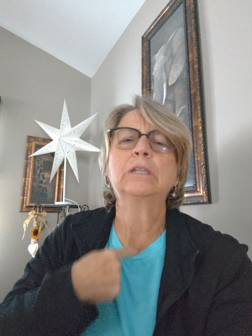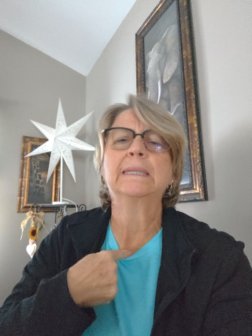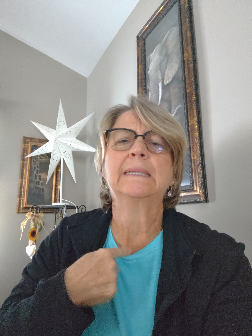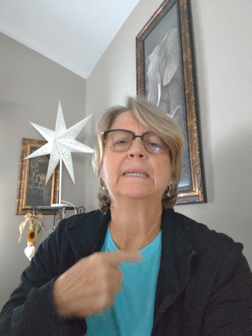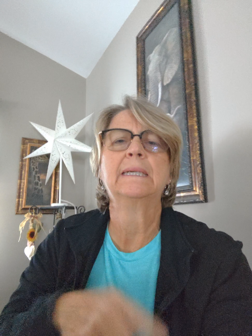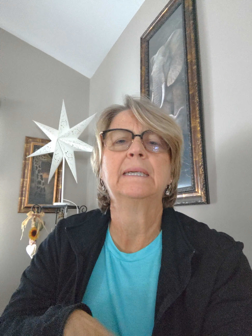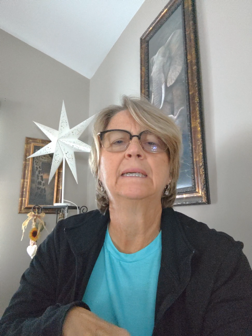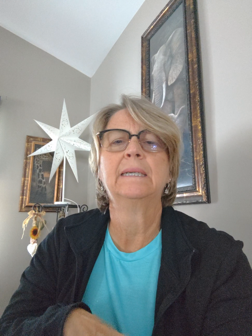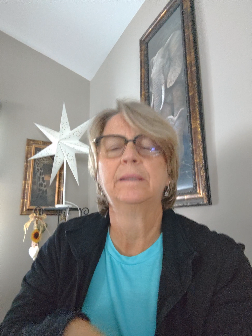thirsty